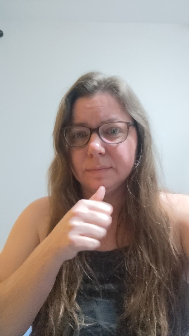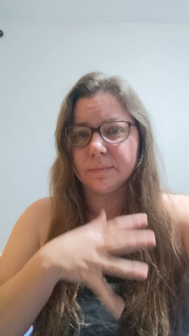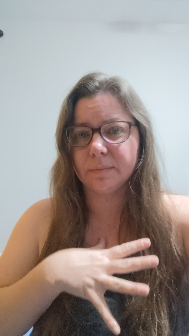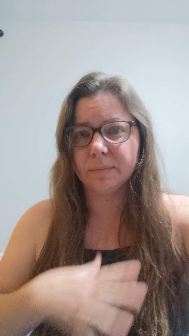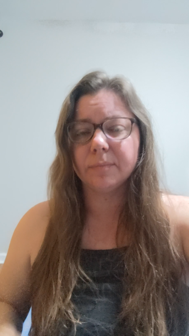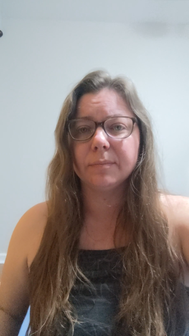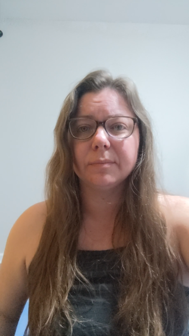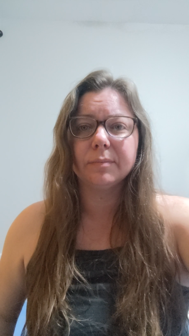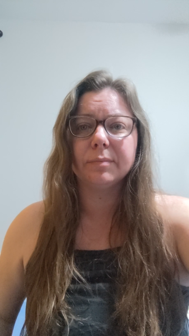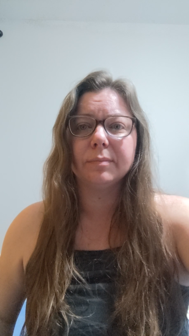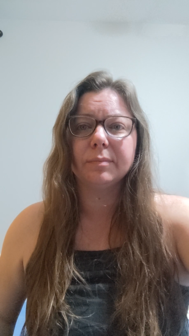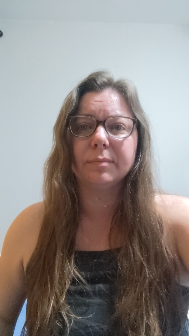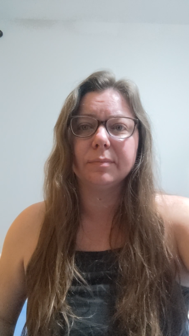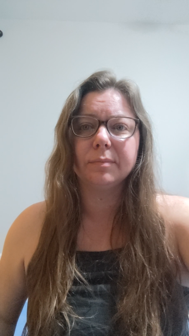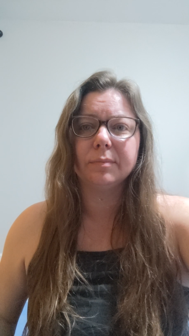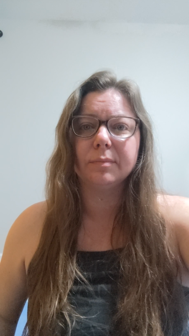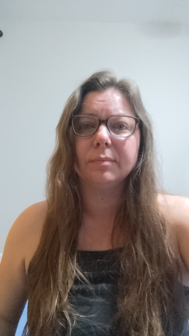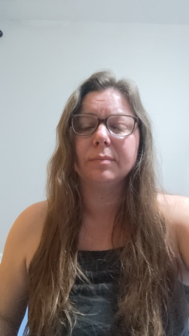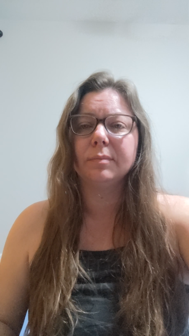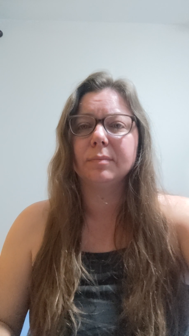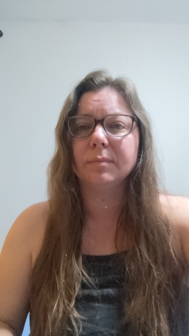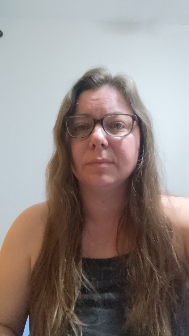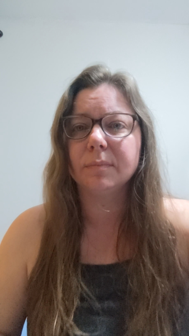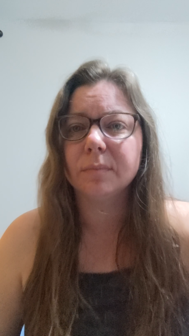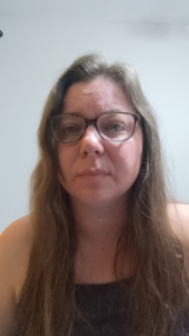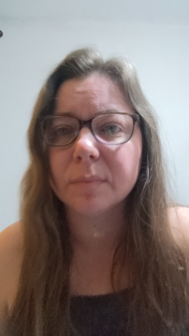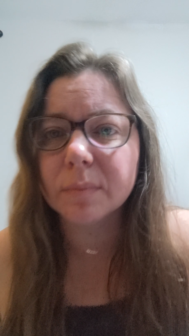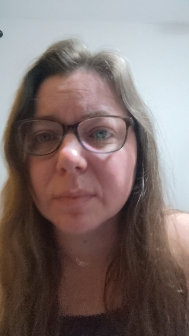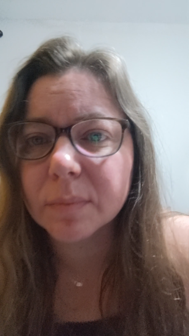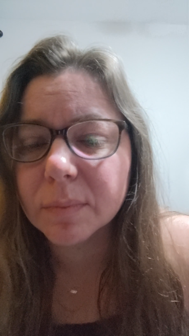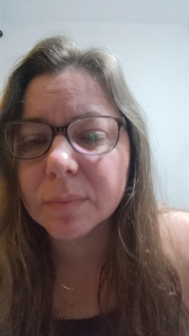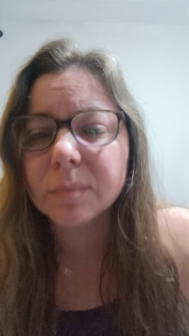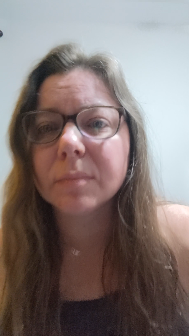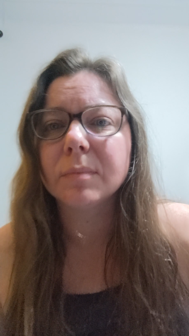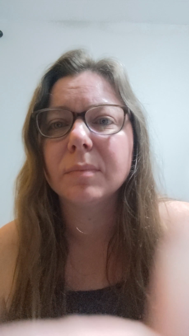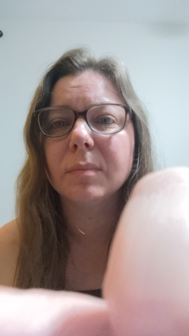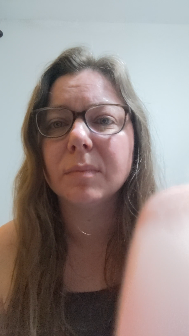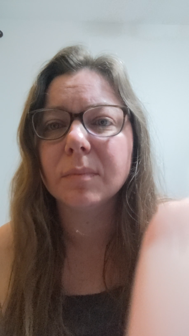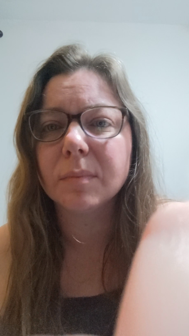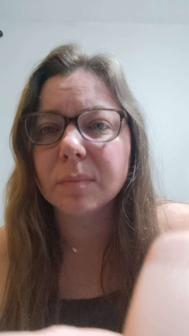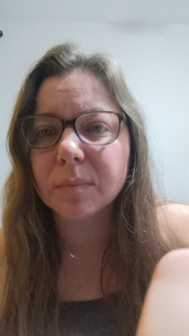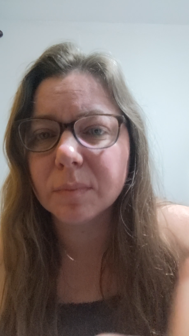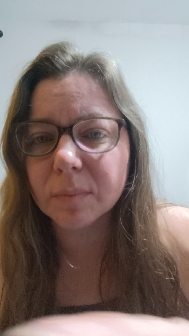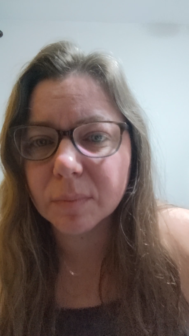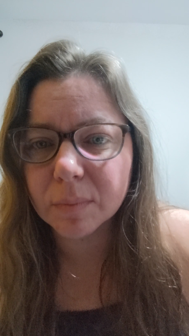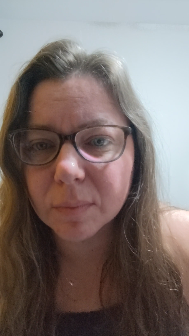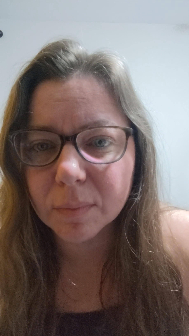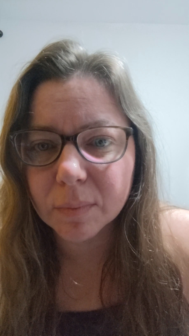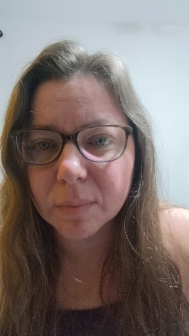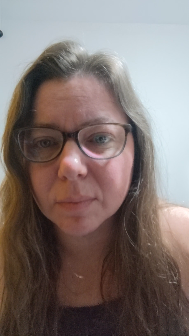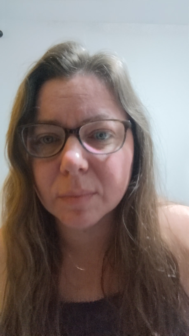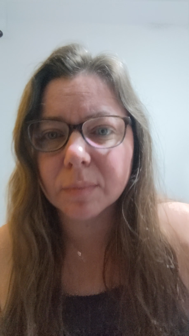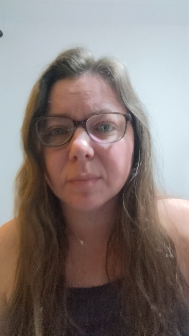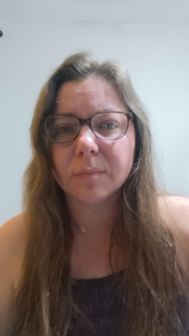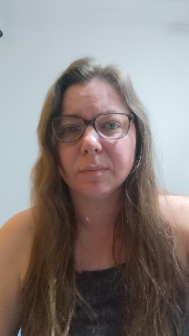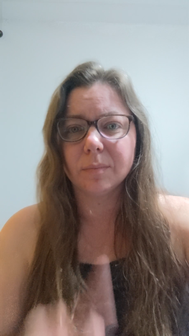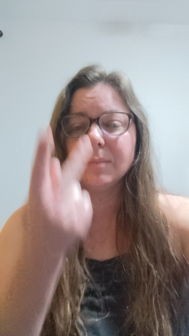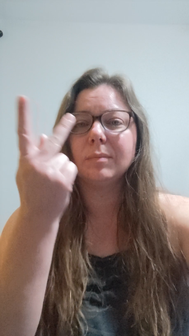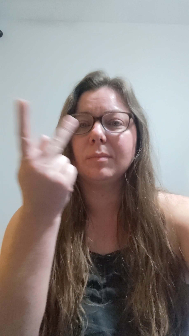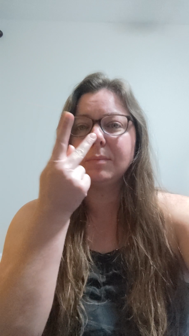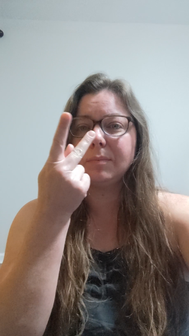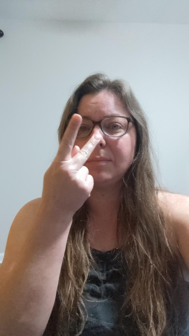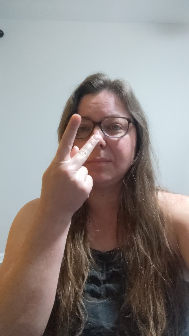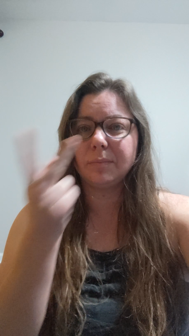penis